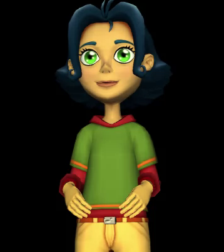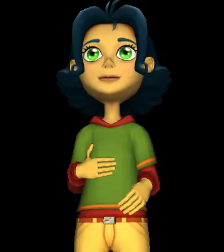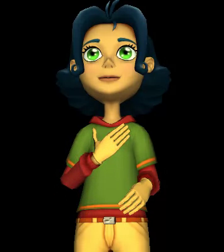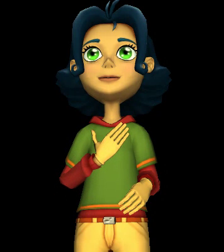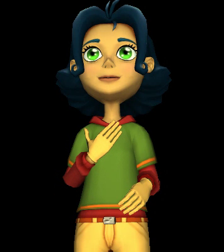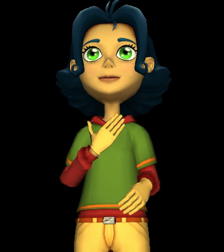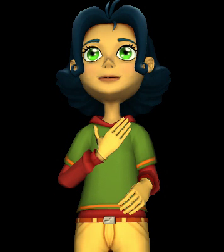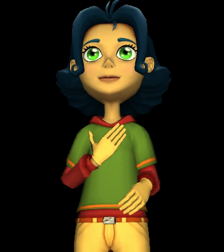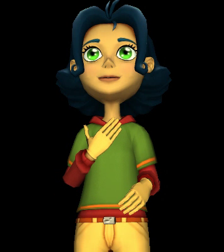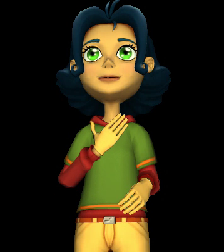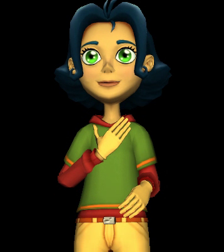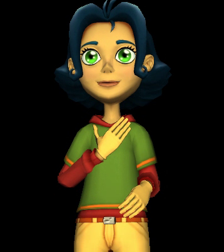سعيد